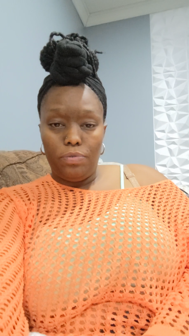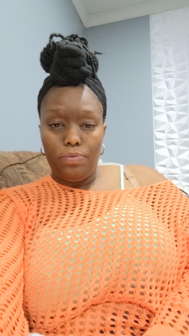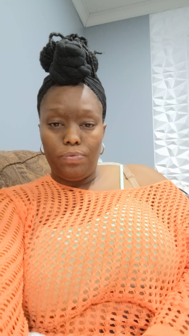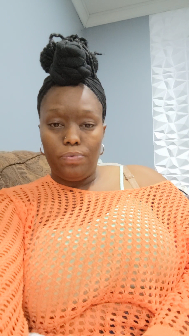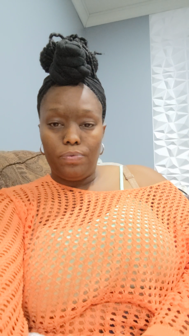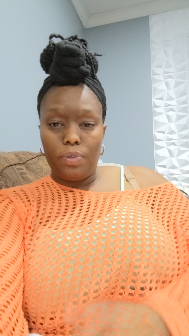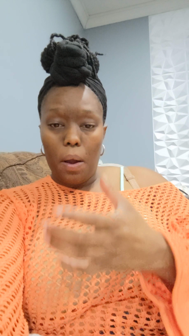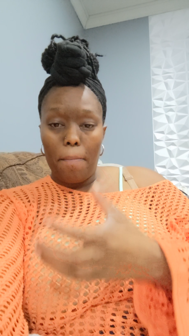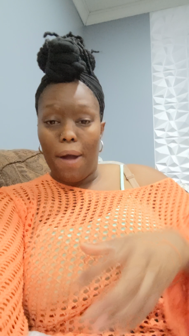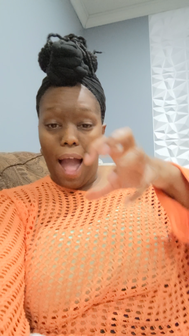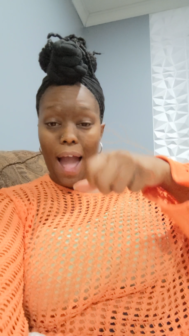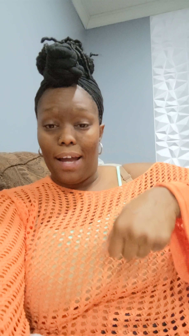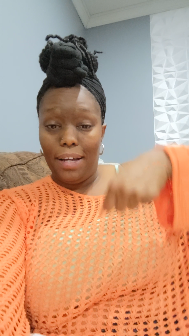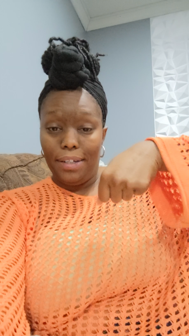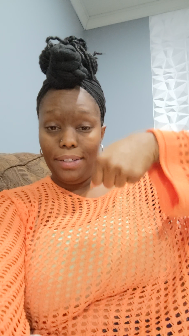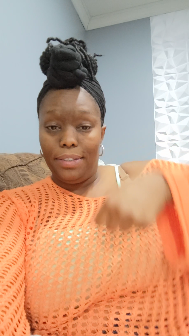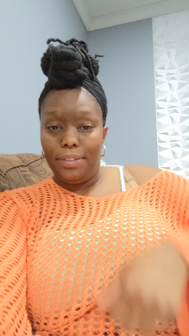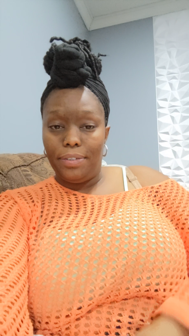bucket